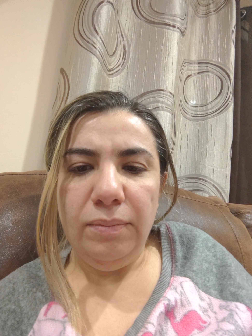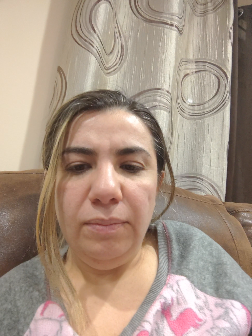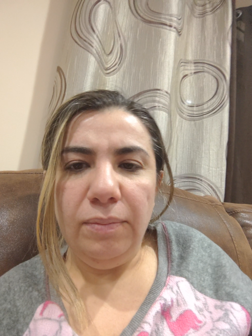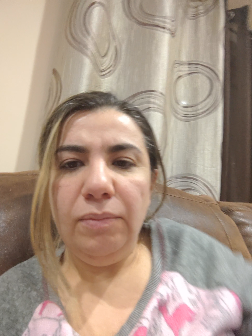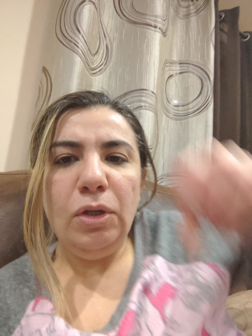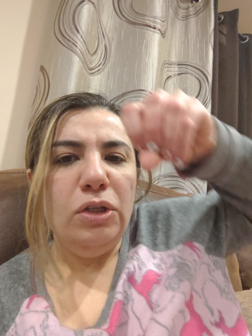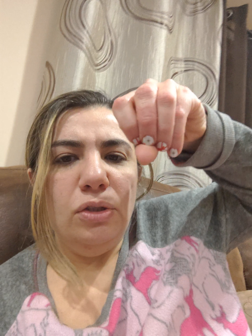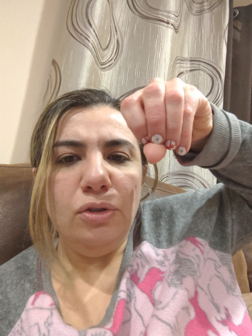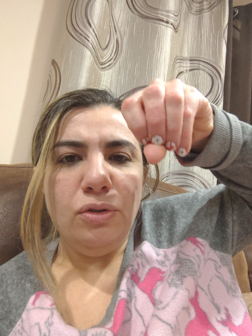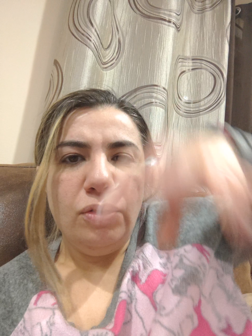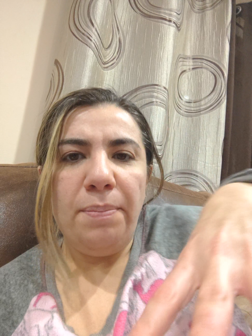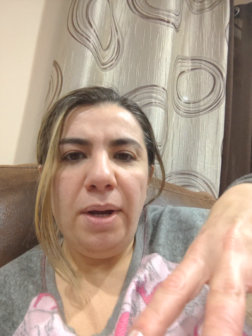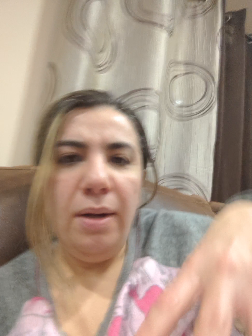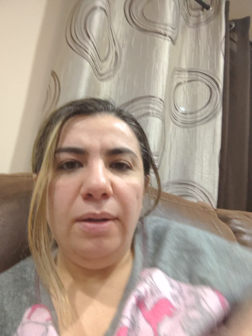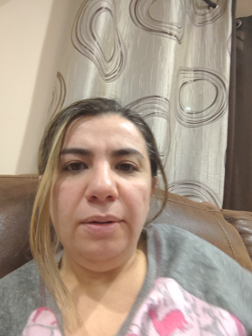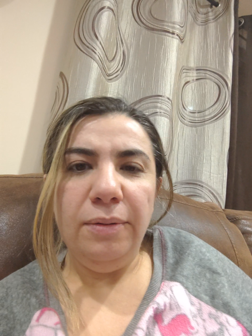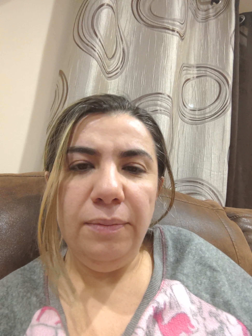drop